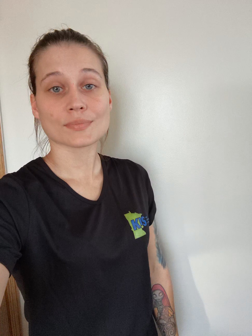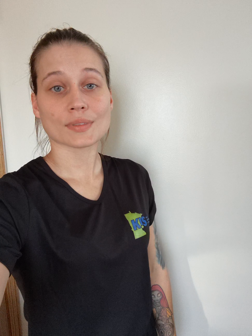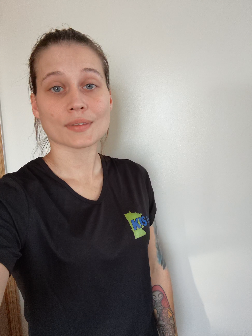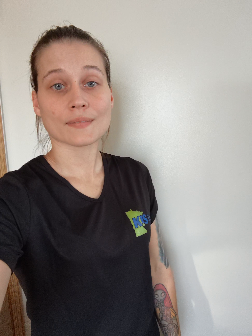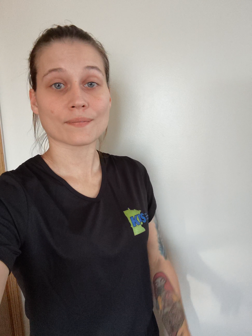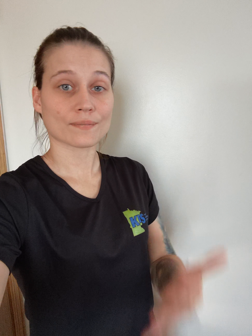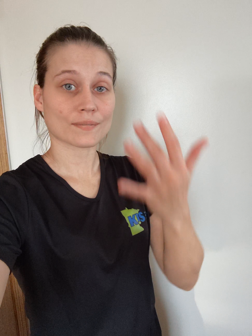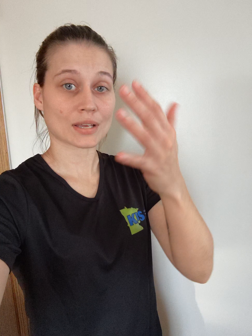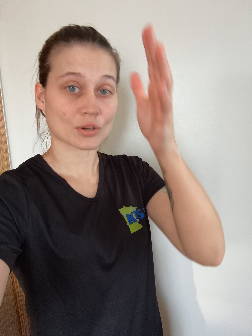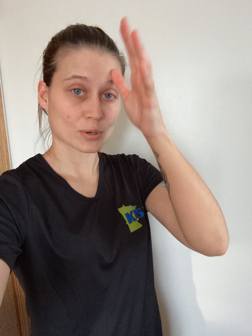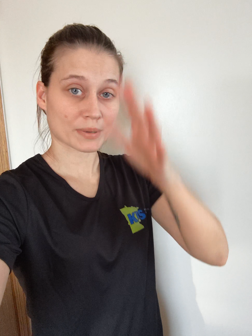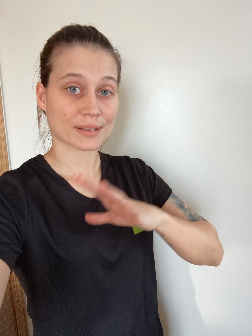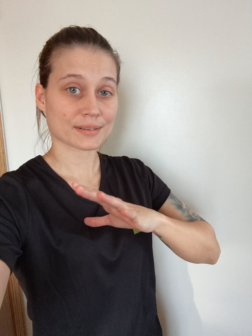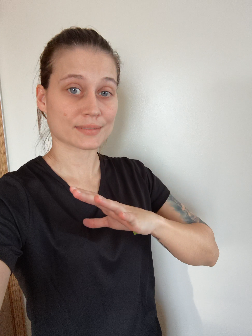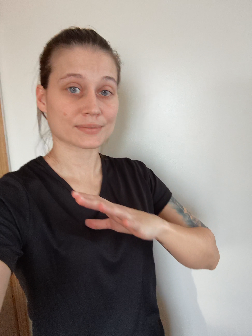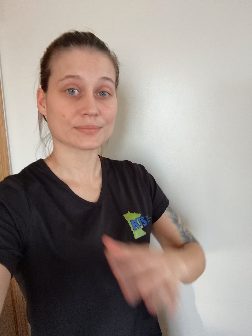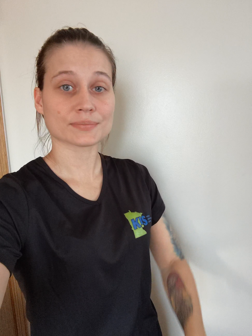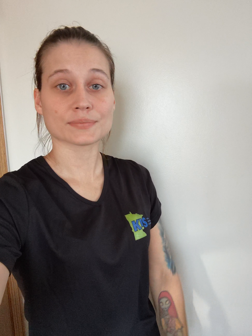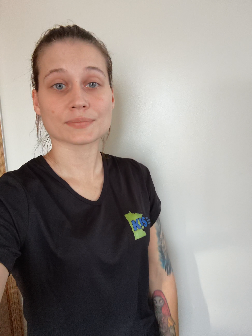fireman